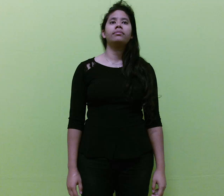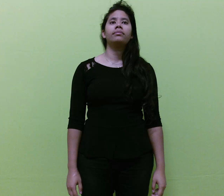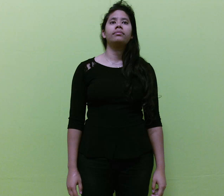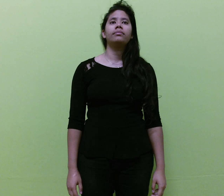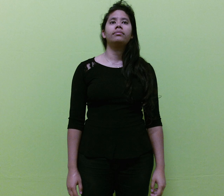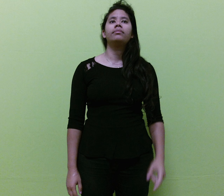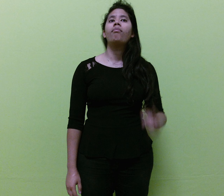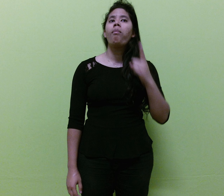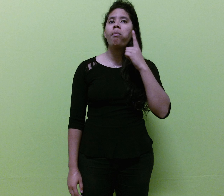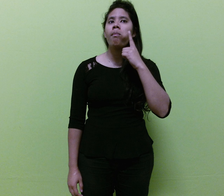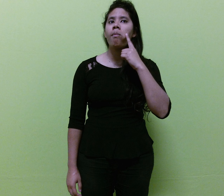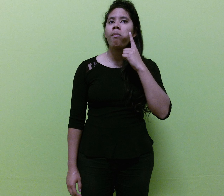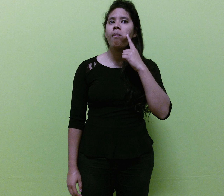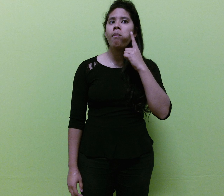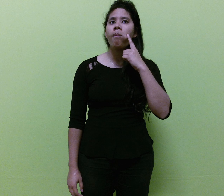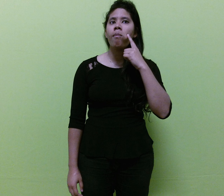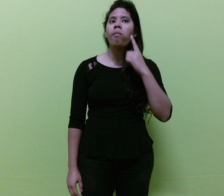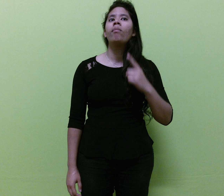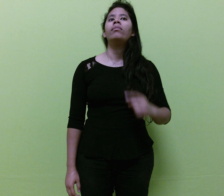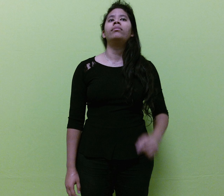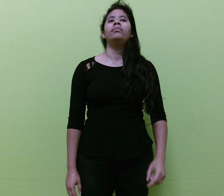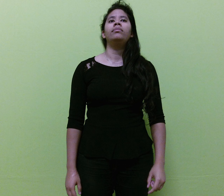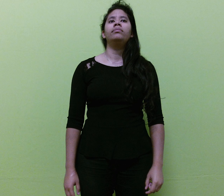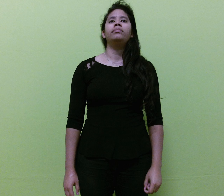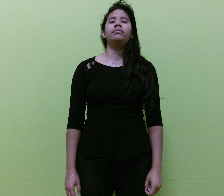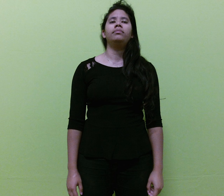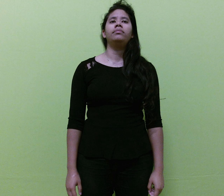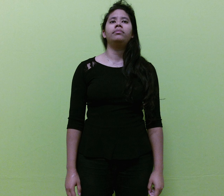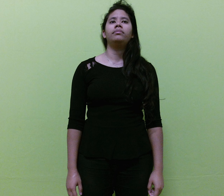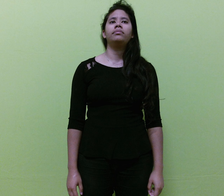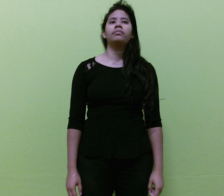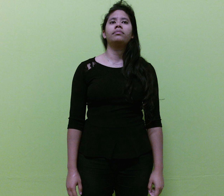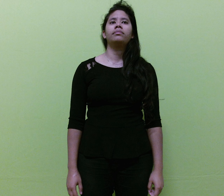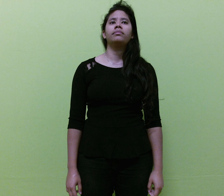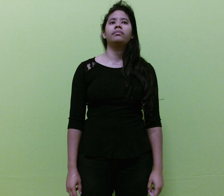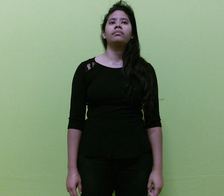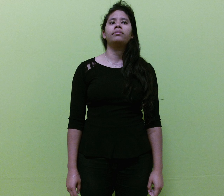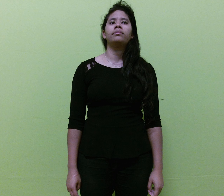bala